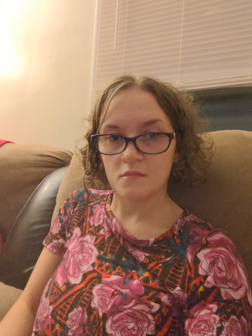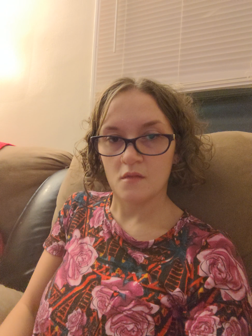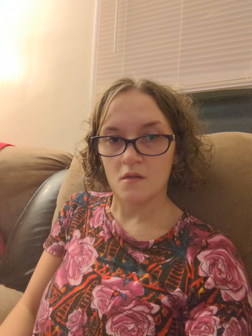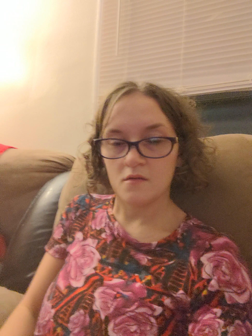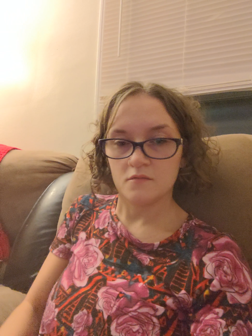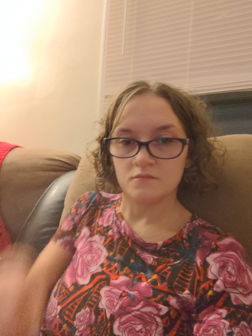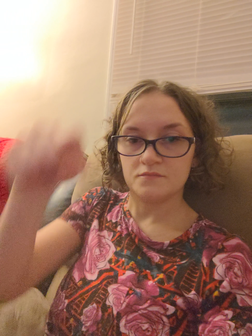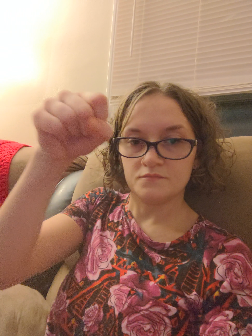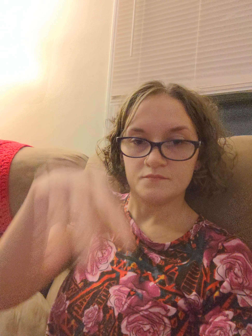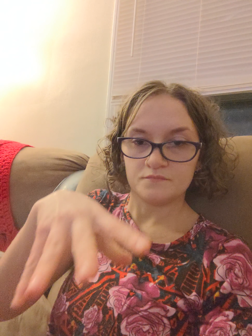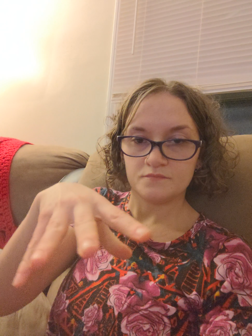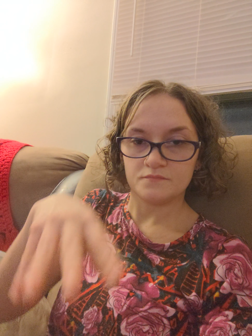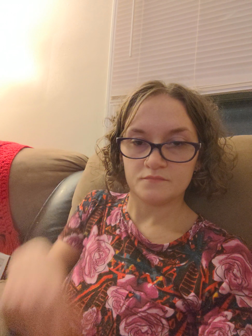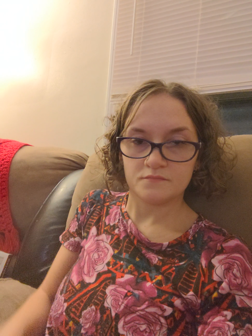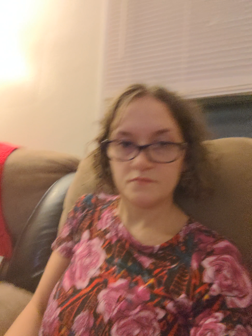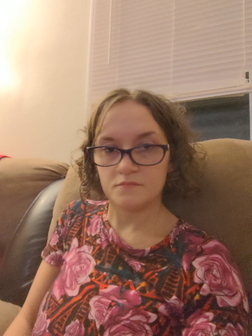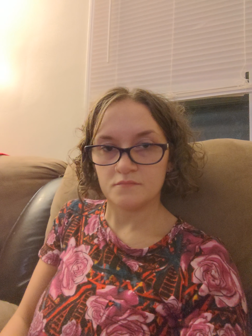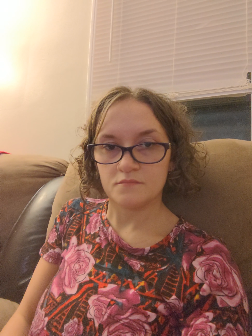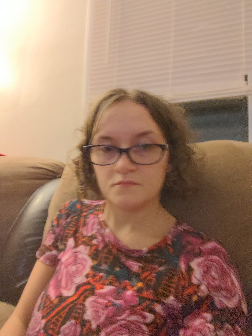drop